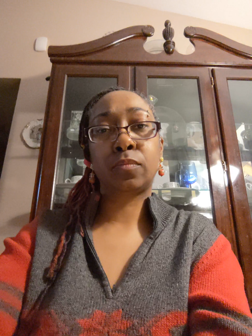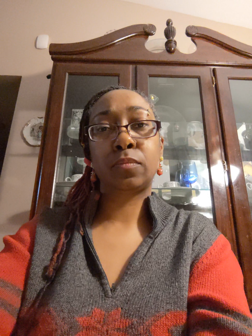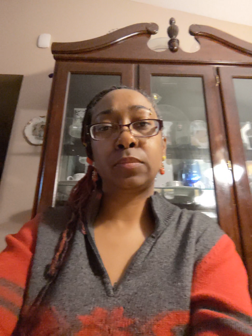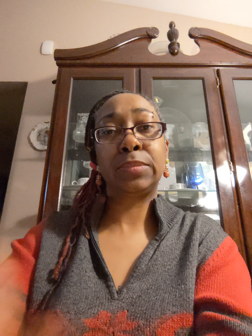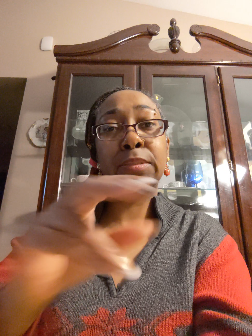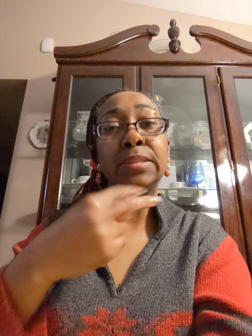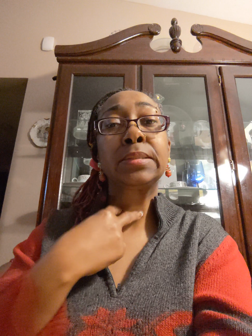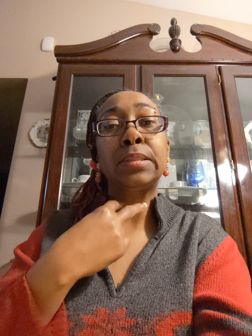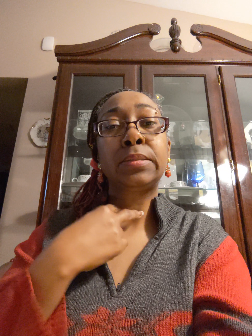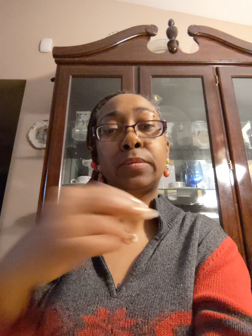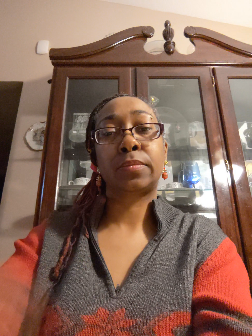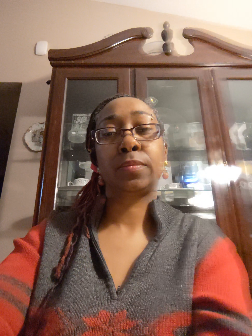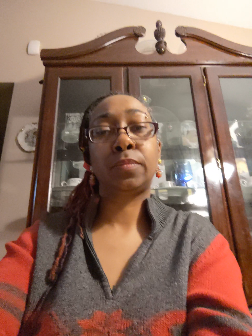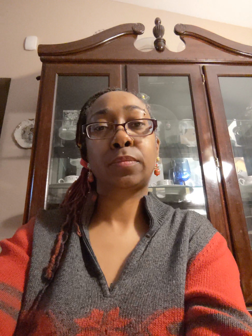stuck